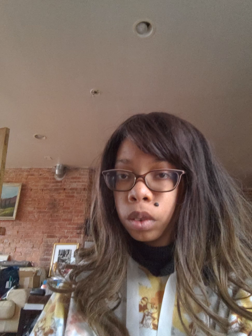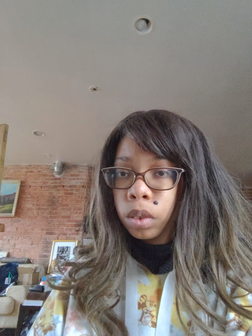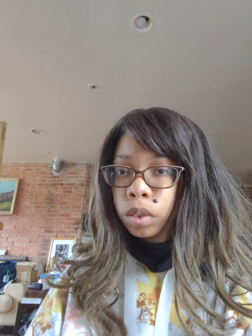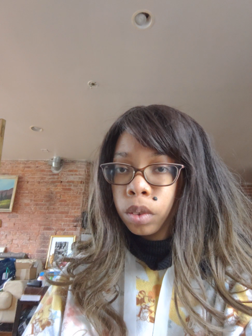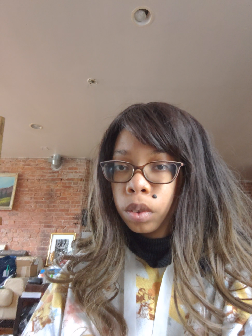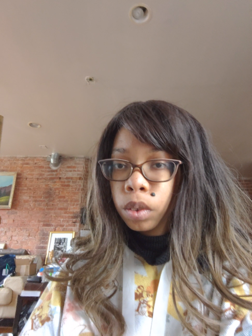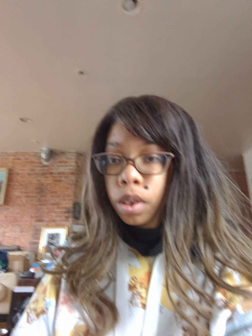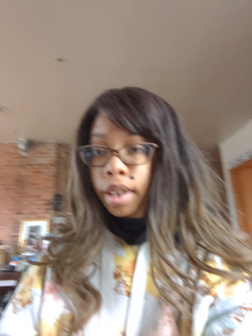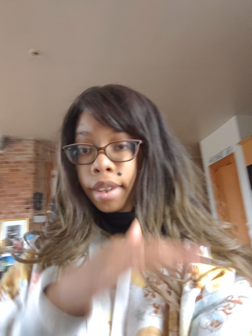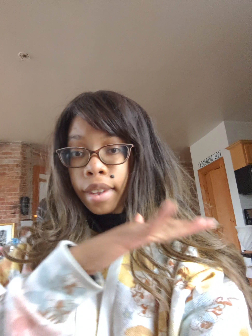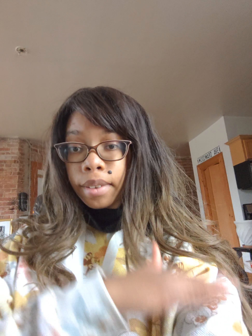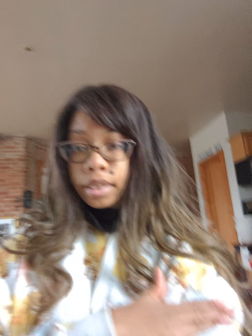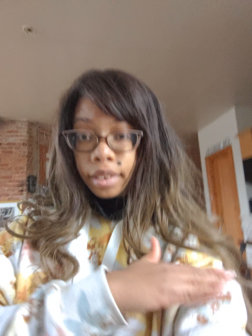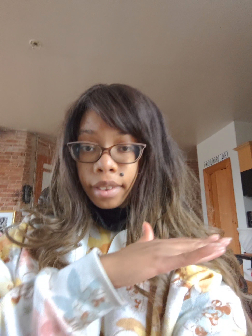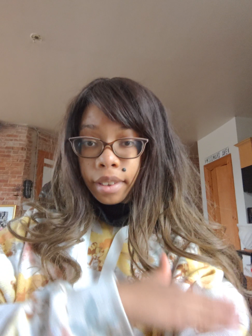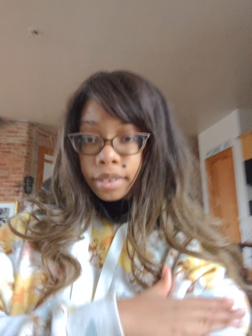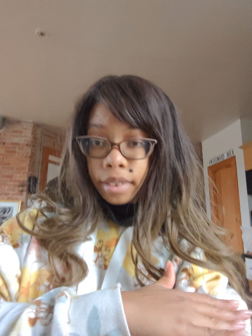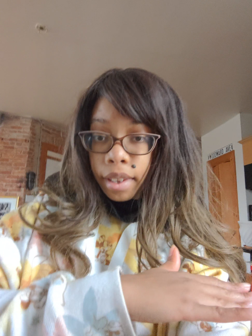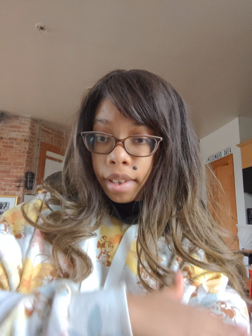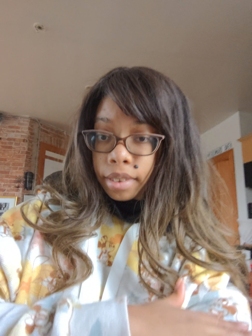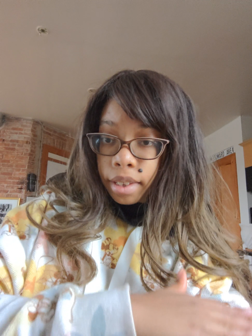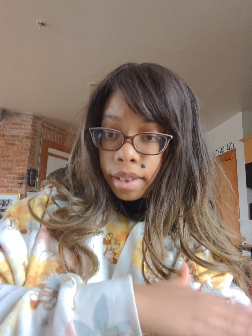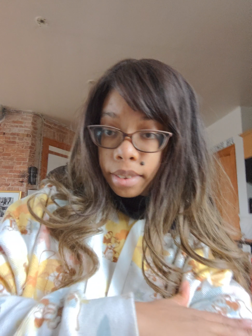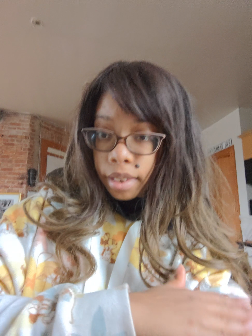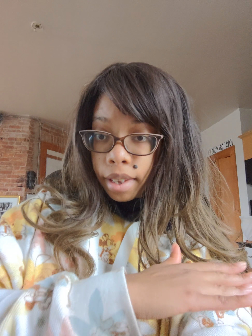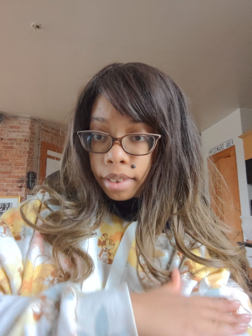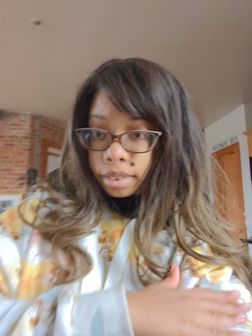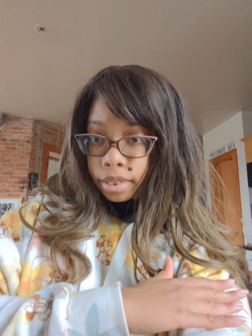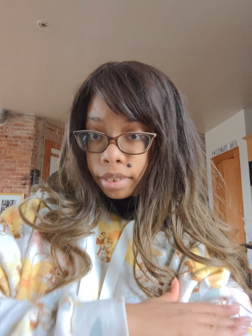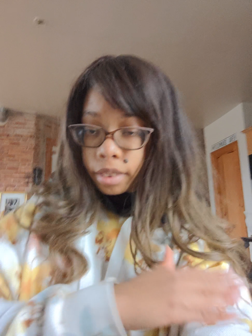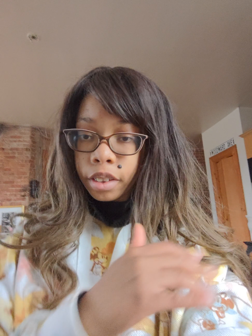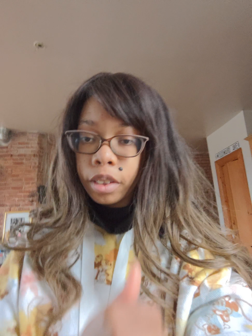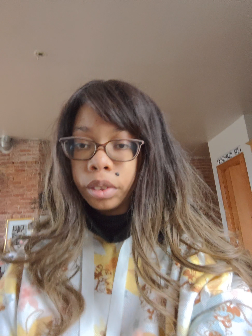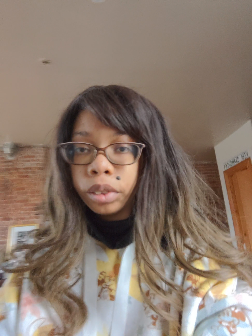table